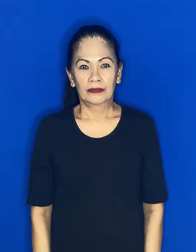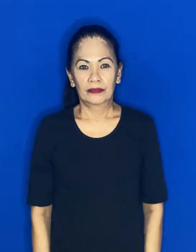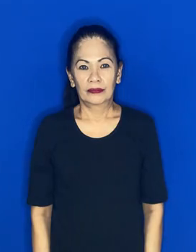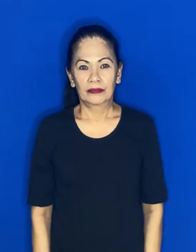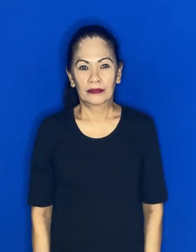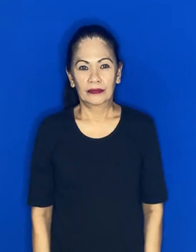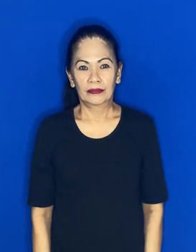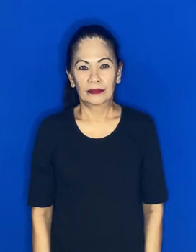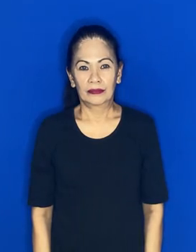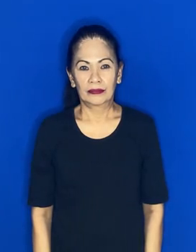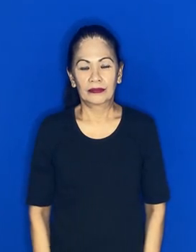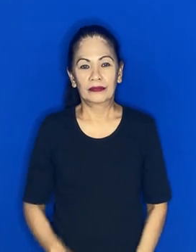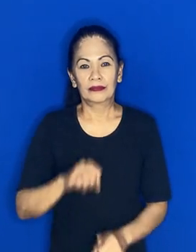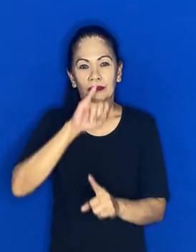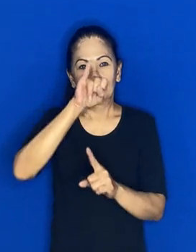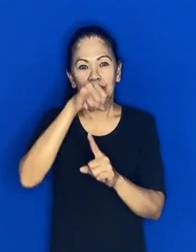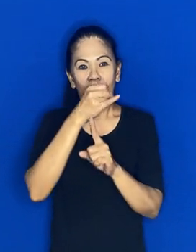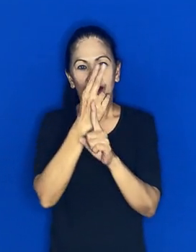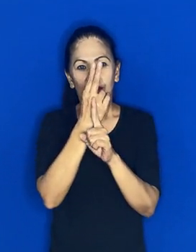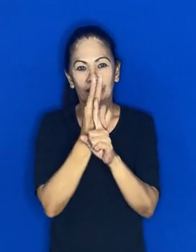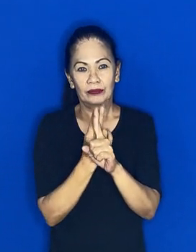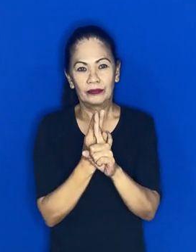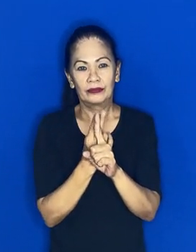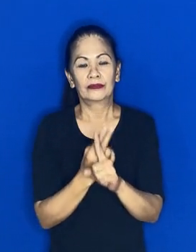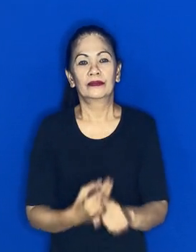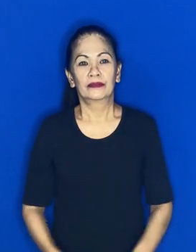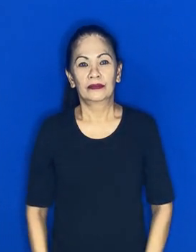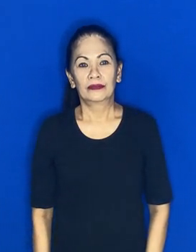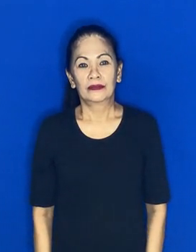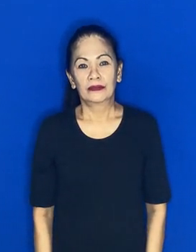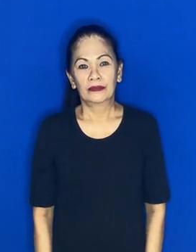june